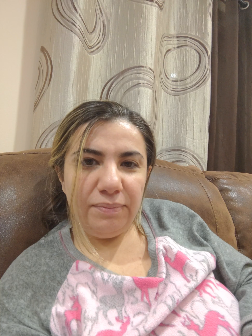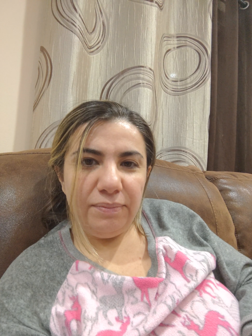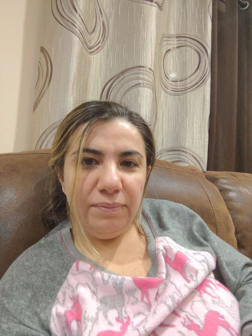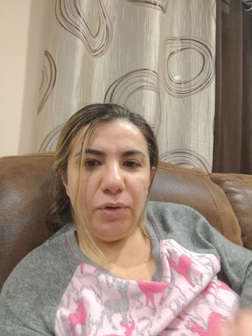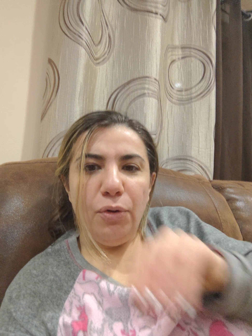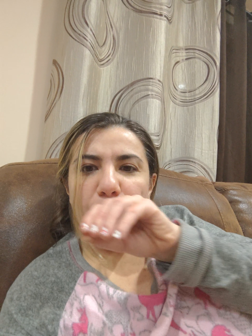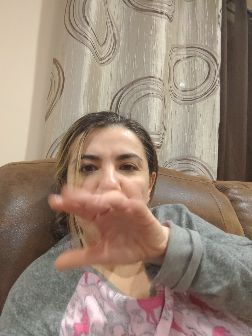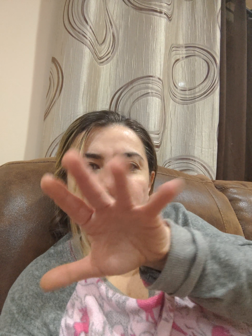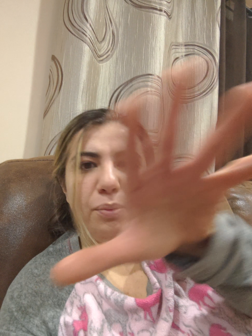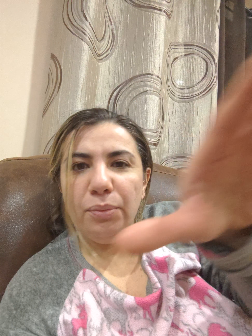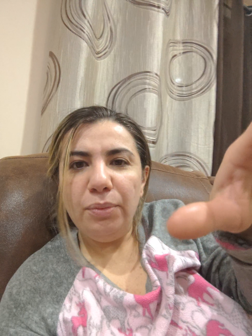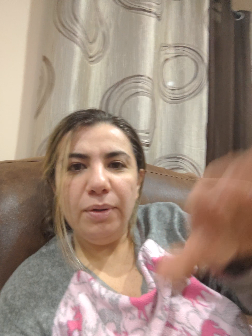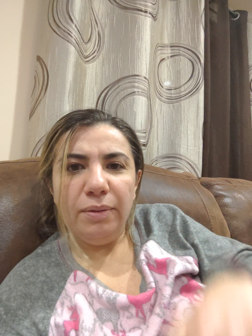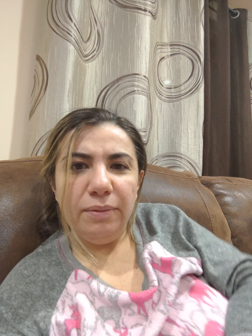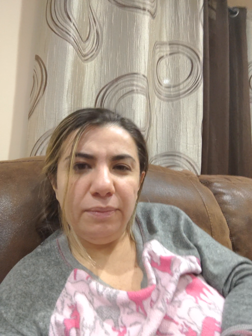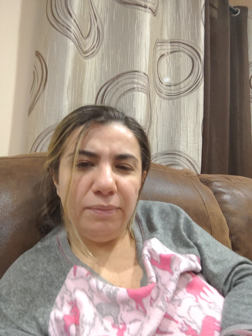blow